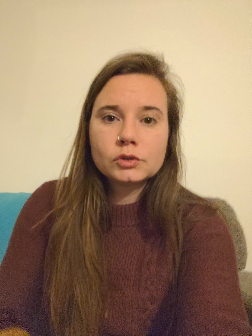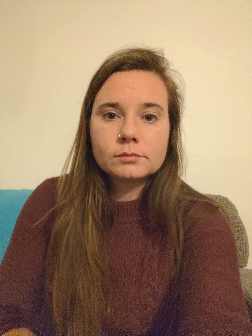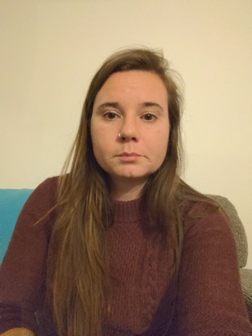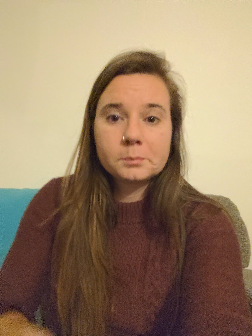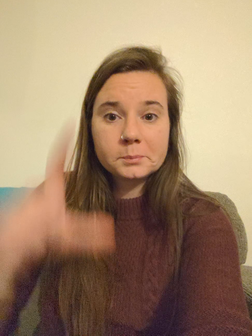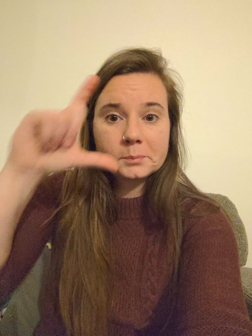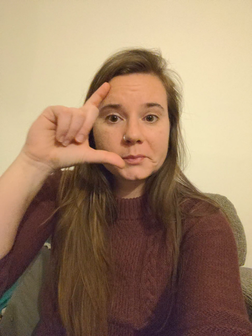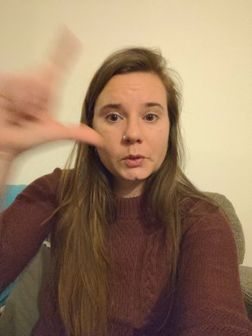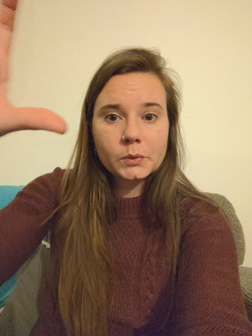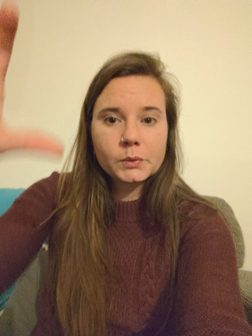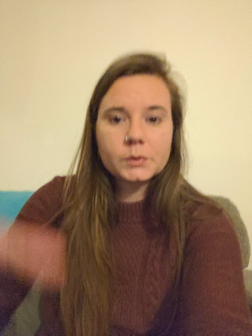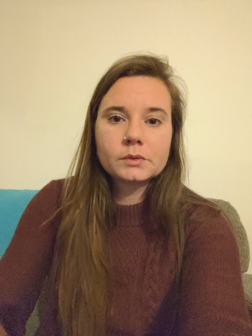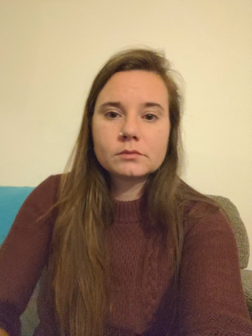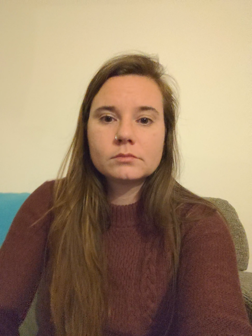moon